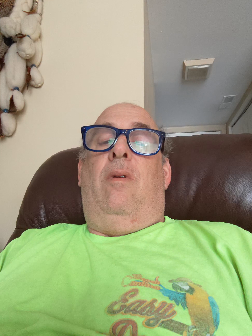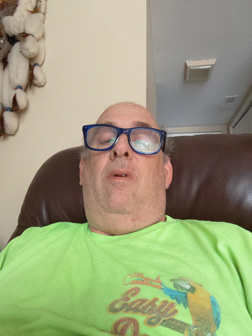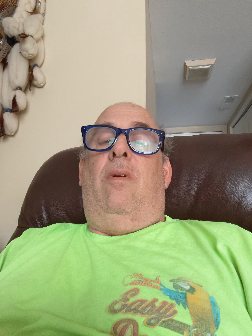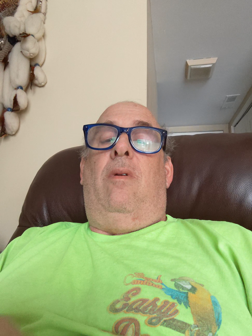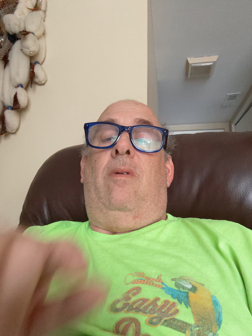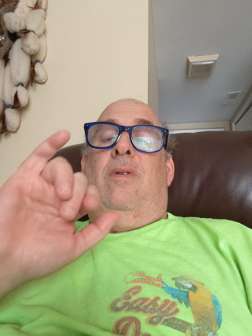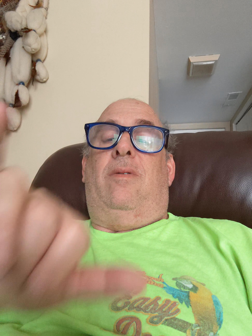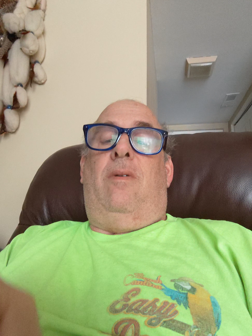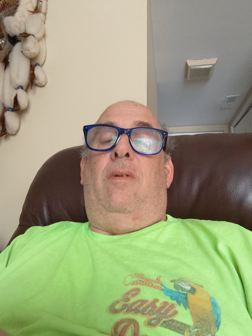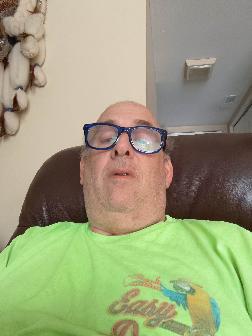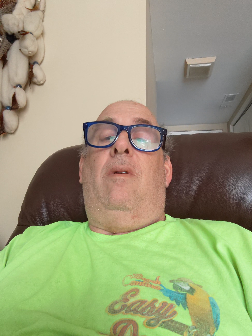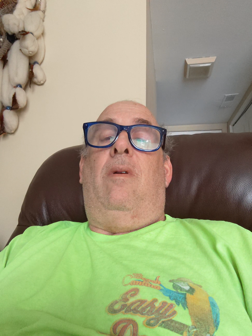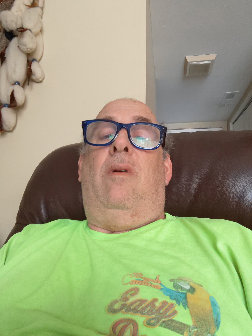stay